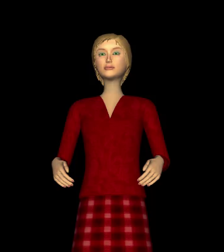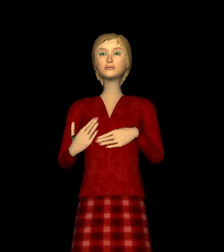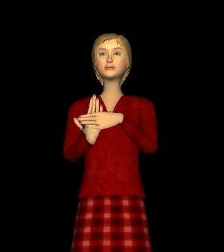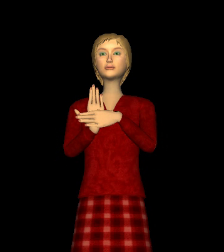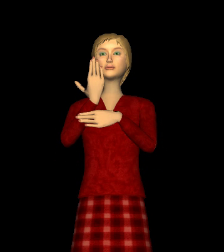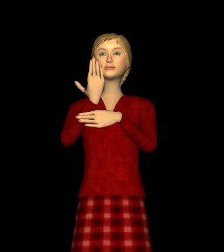صباح